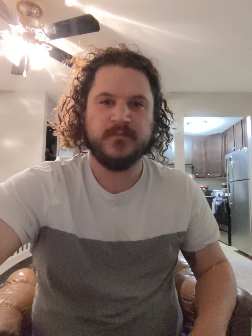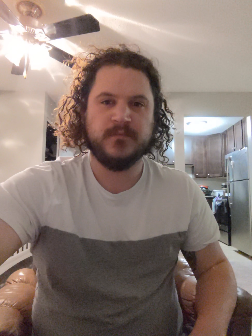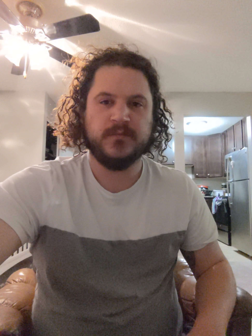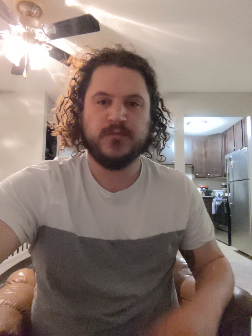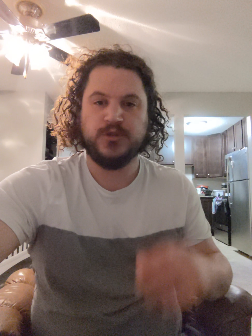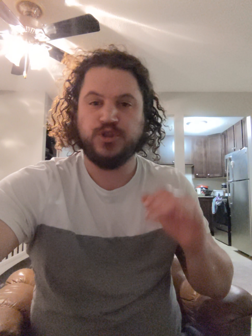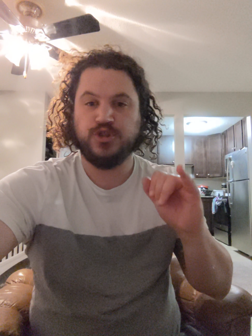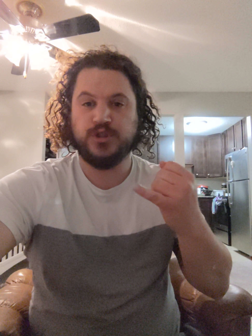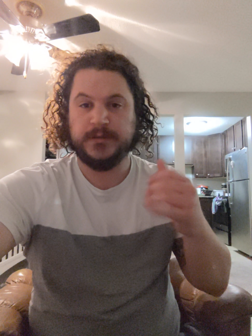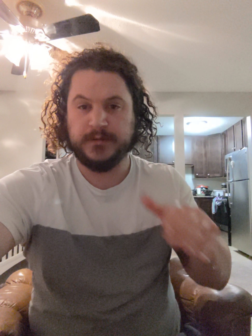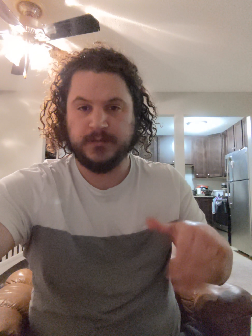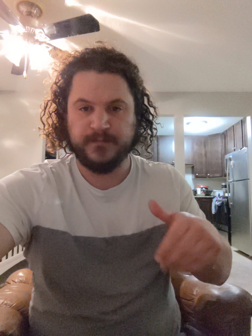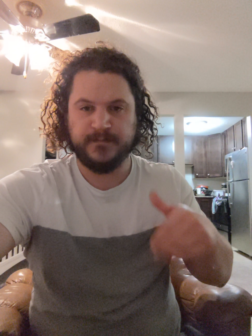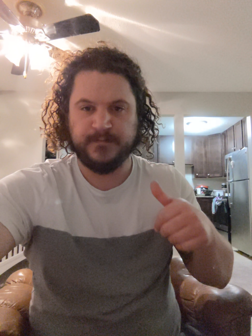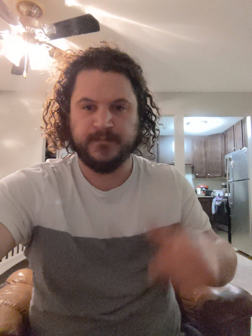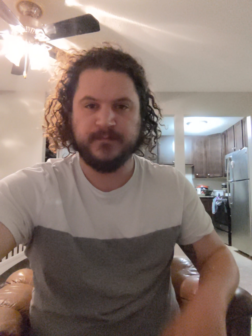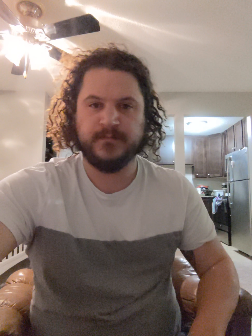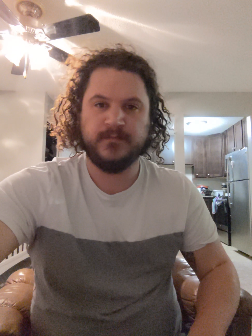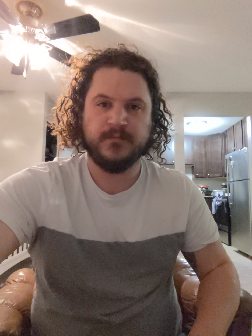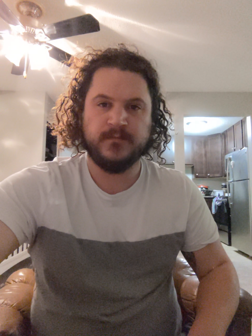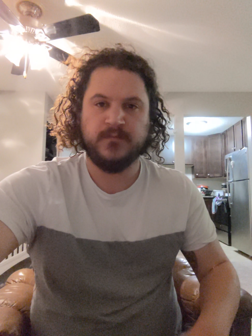jeans